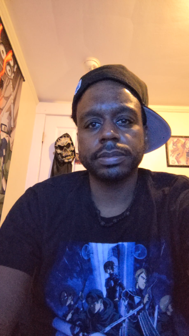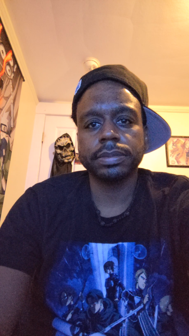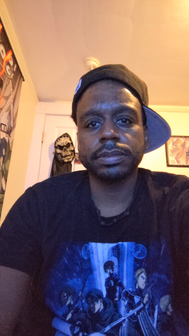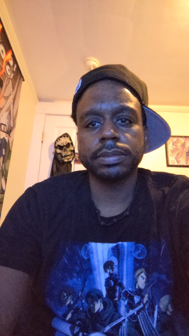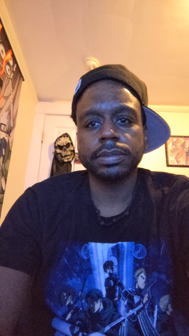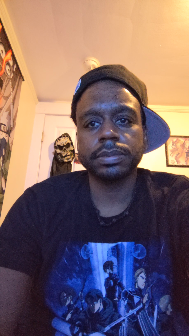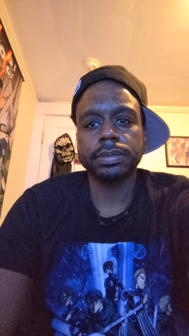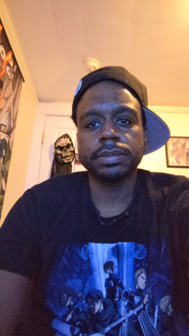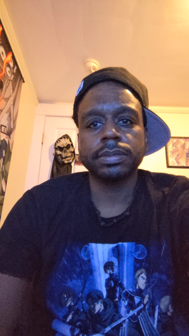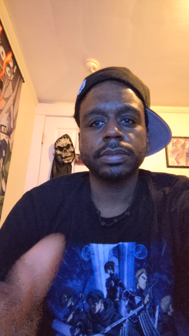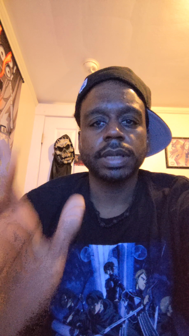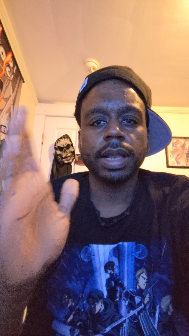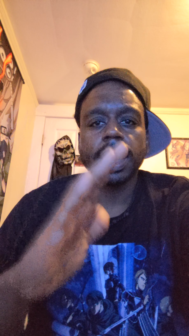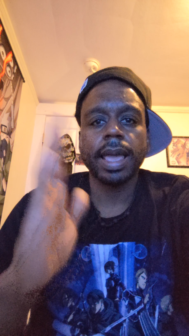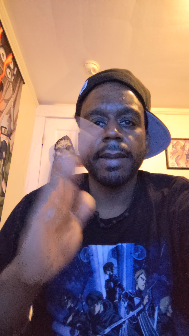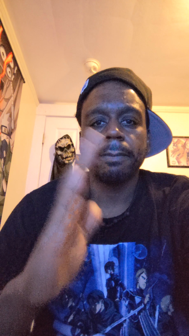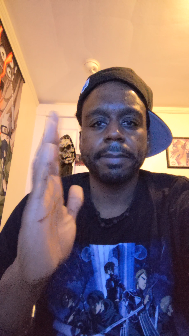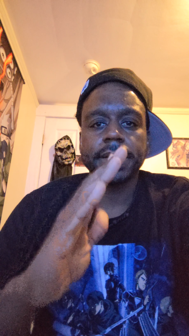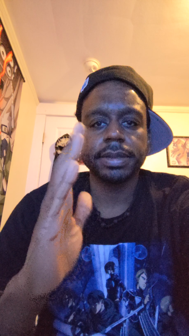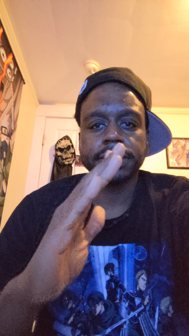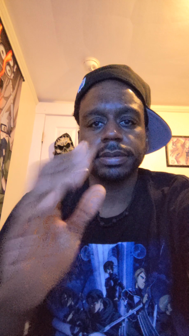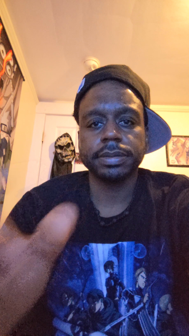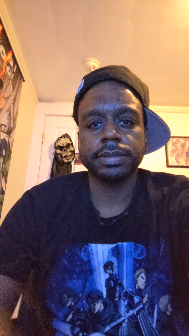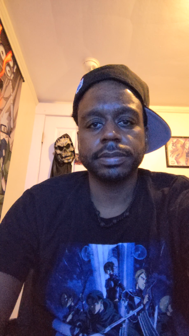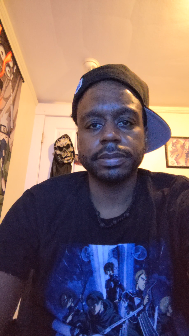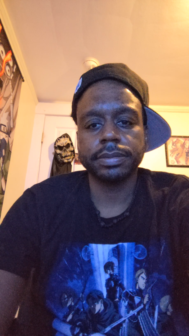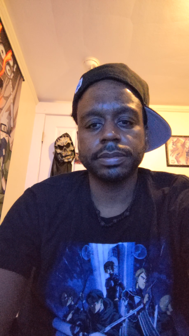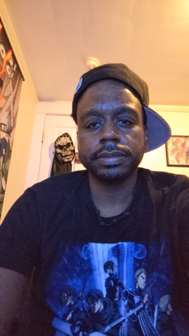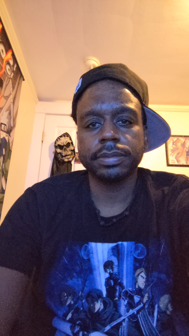clap